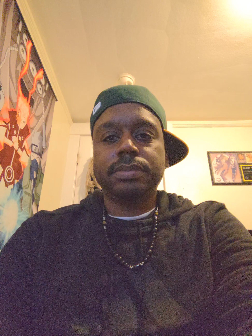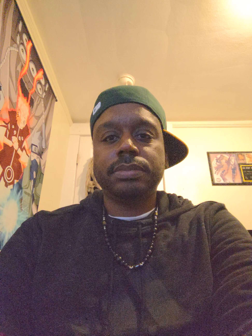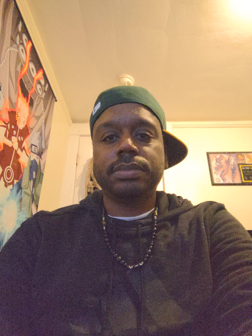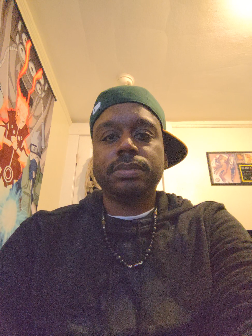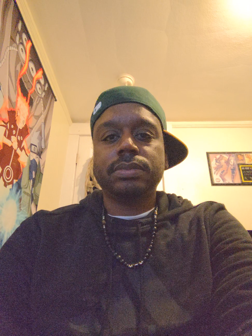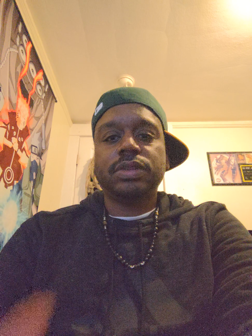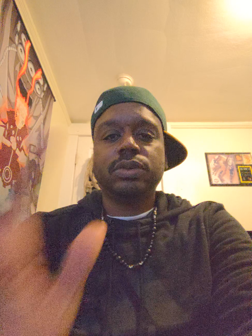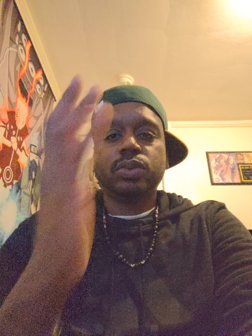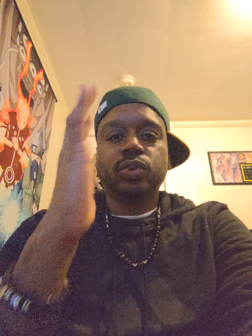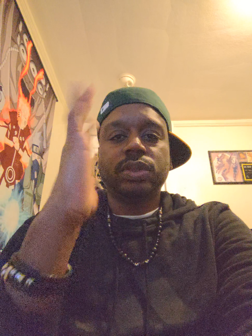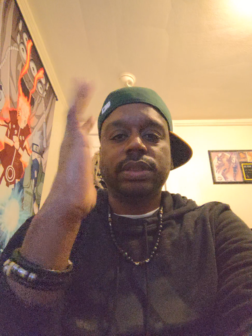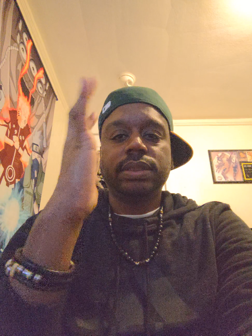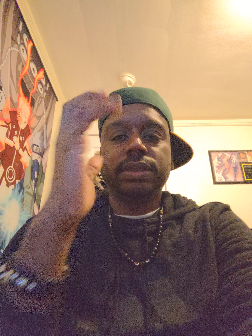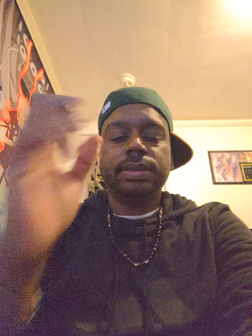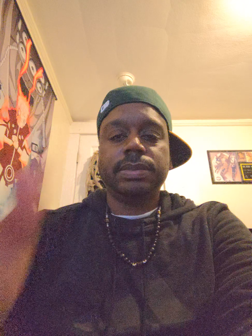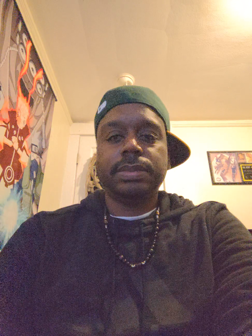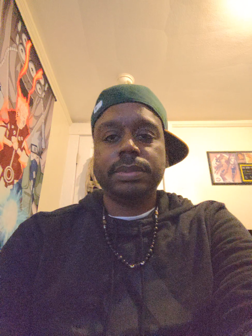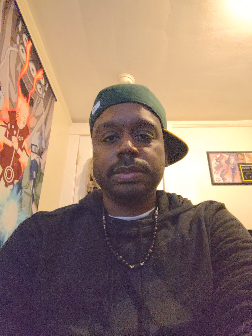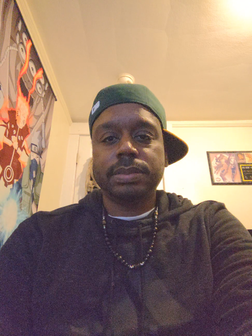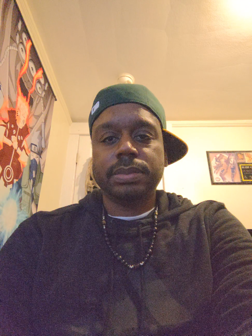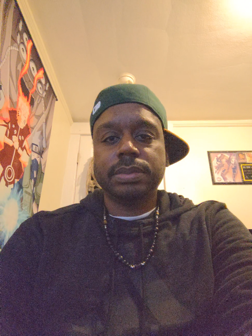tree